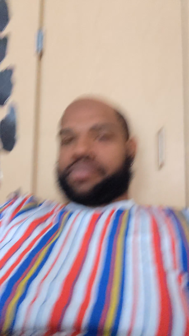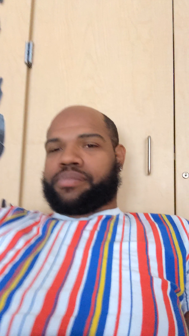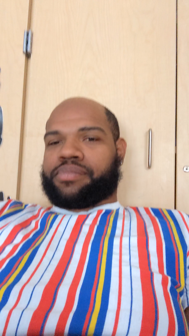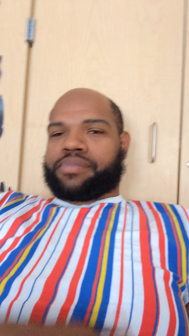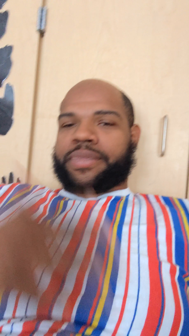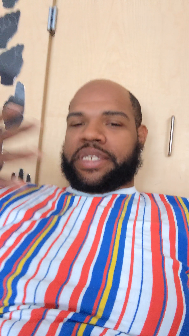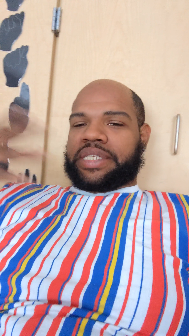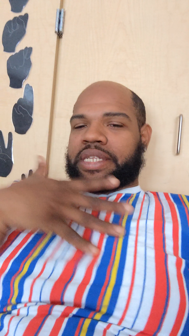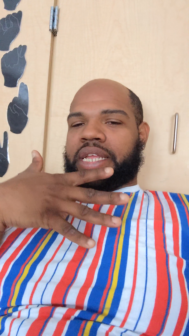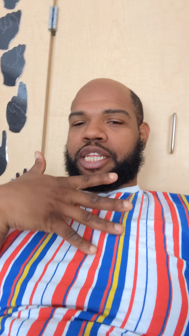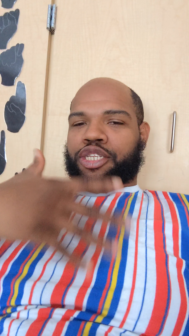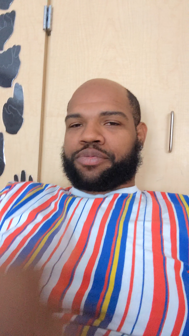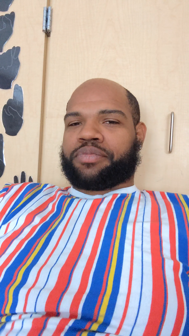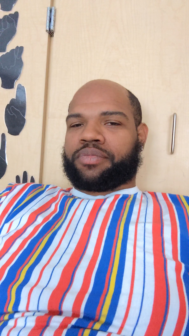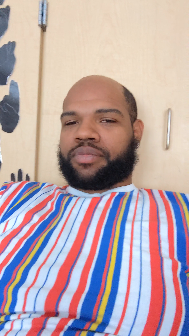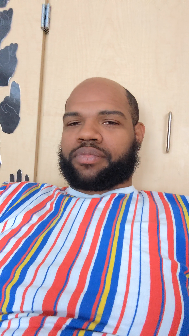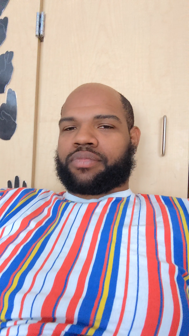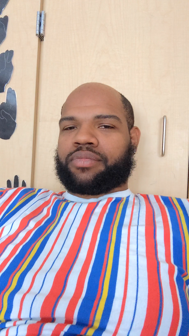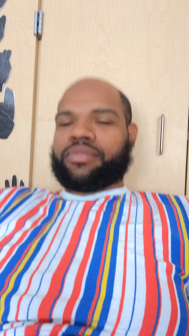scared